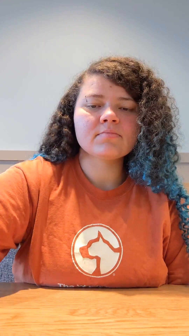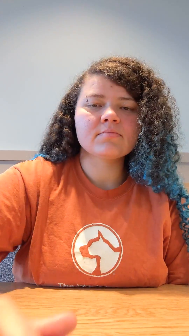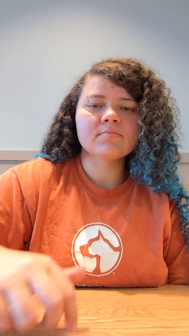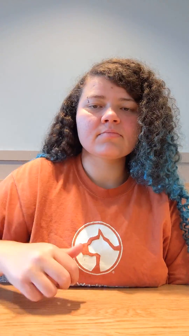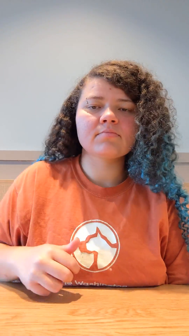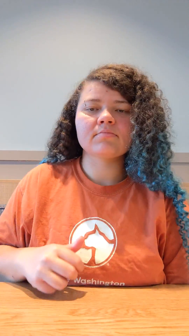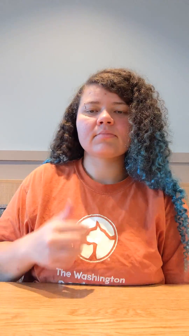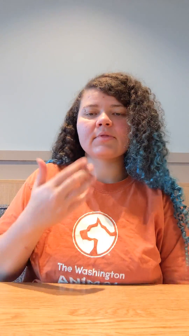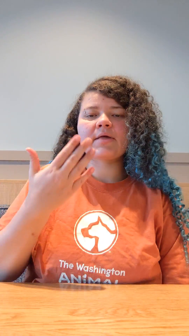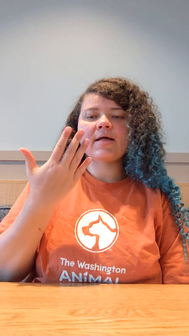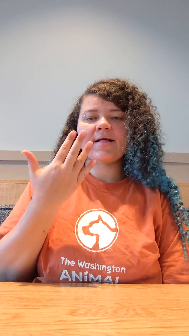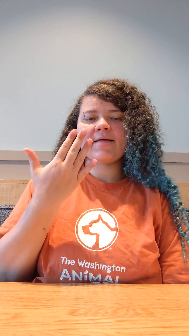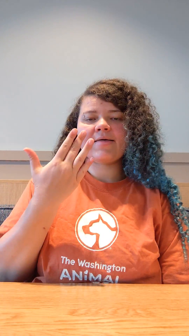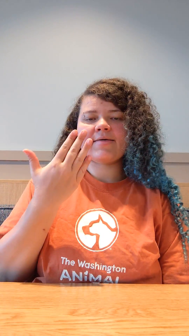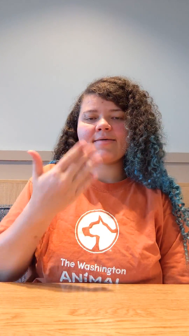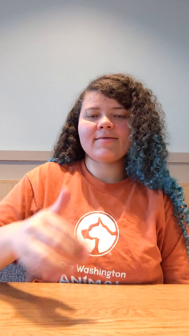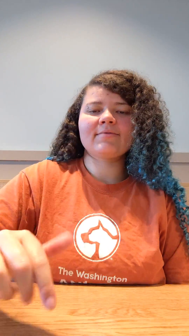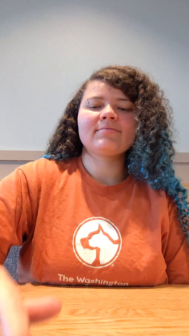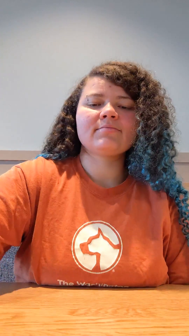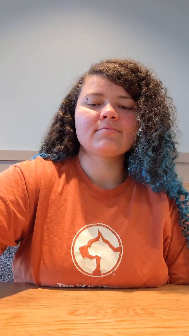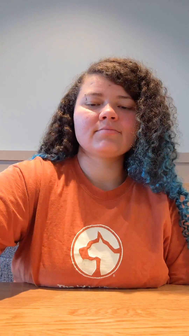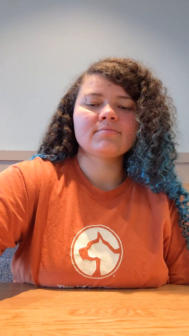hand